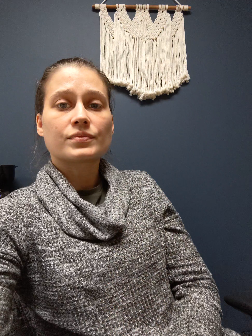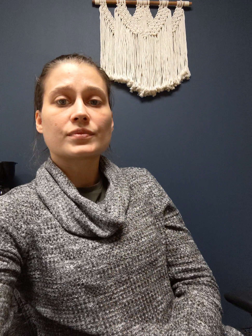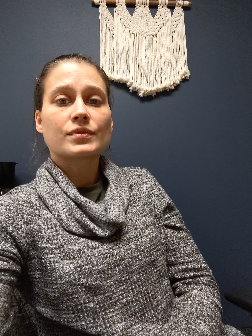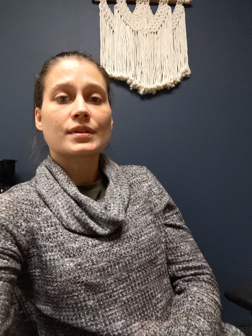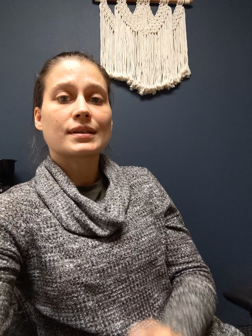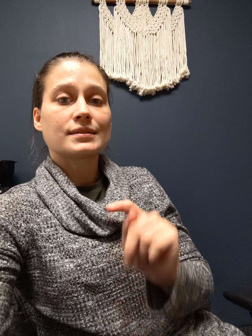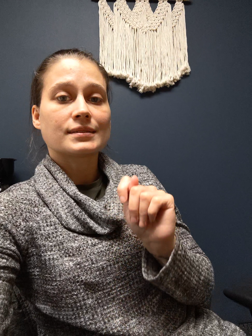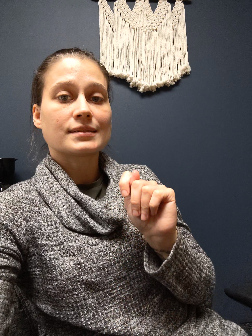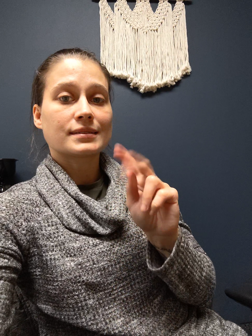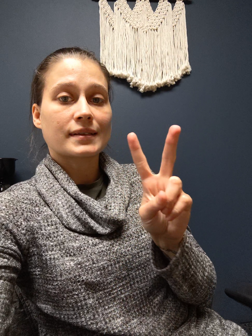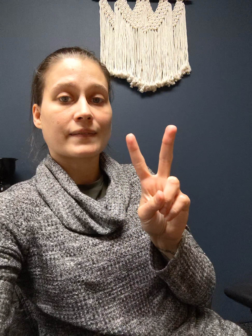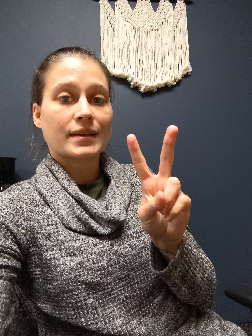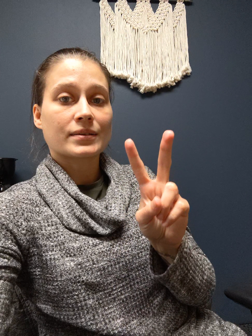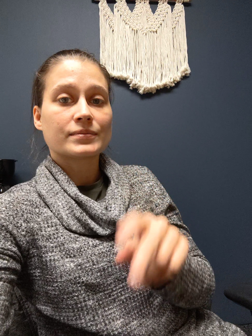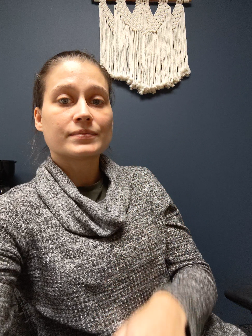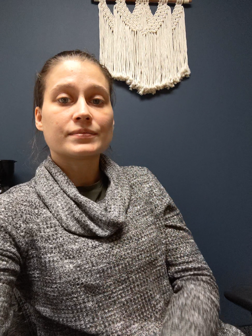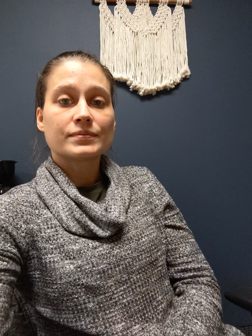TV